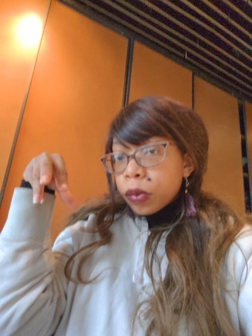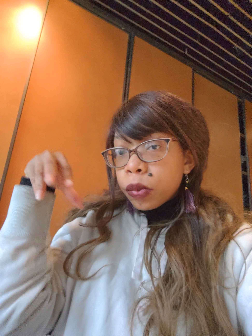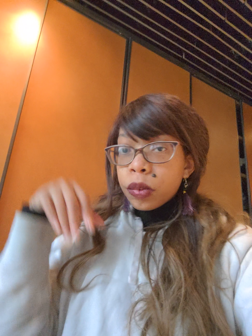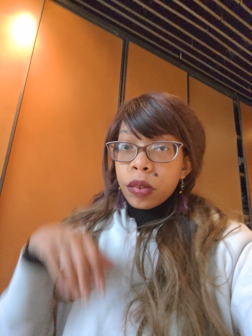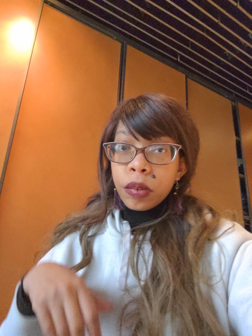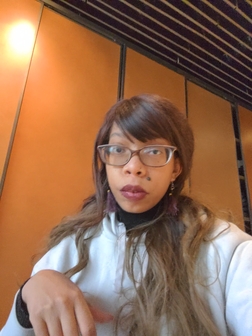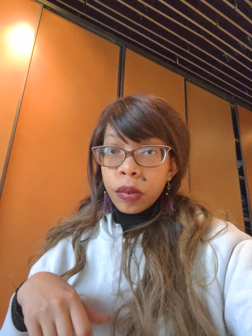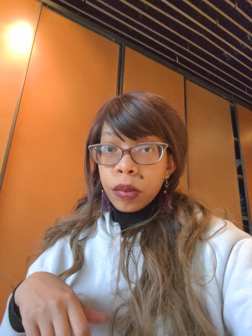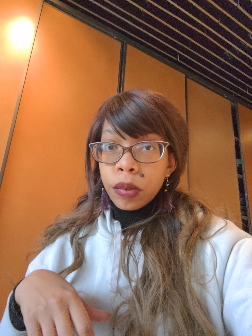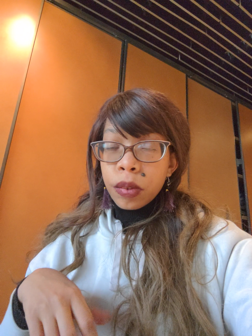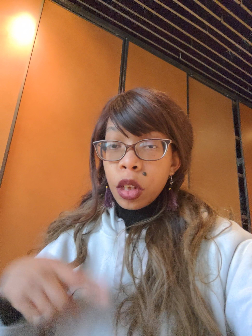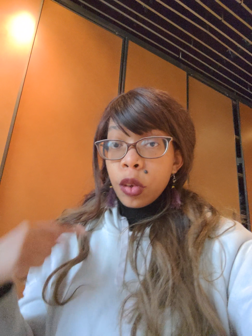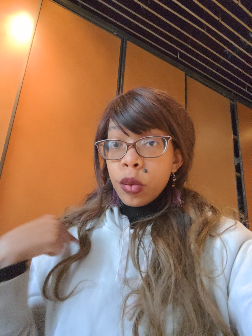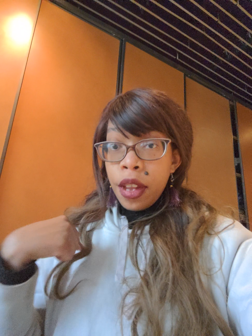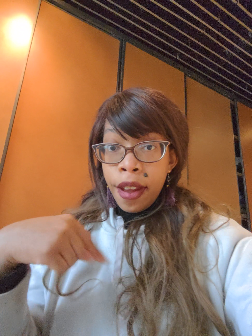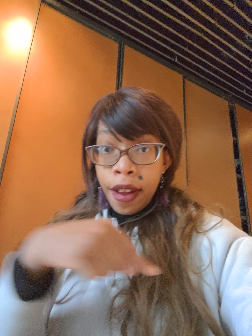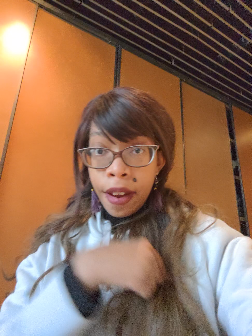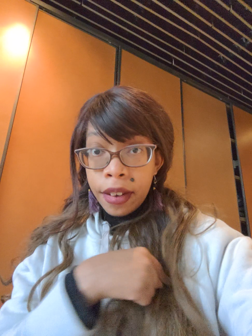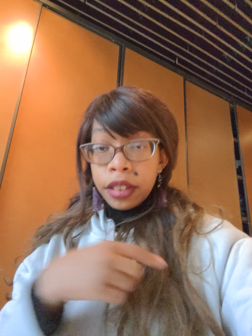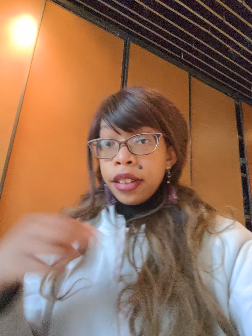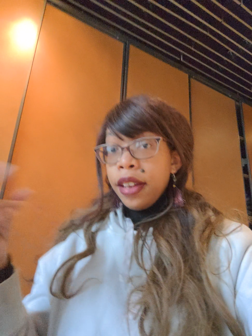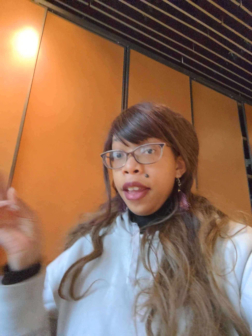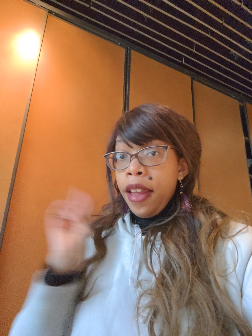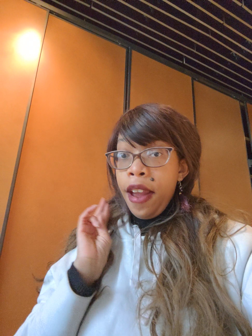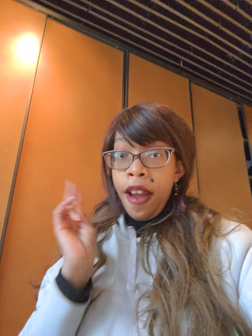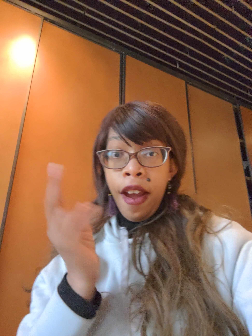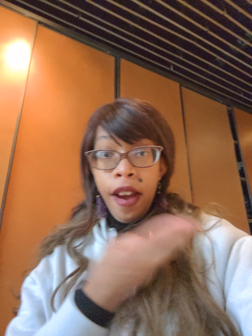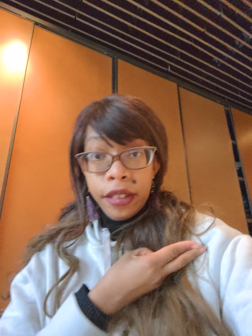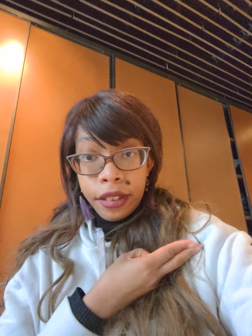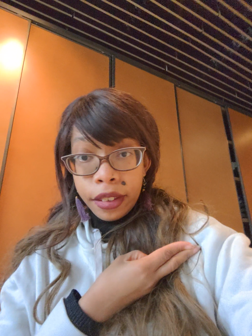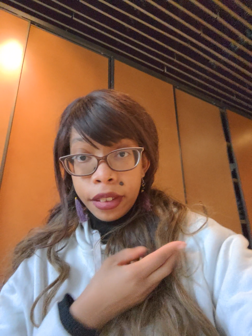we